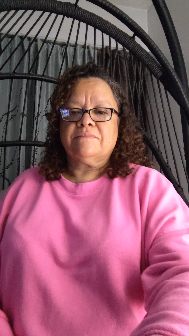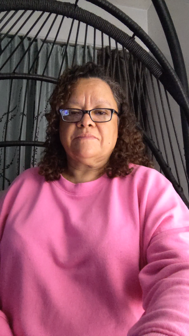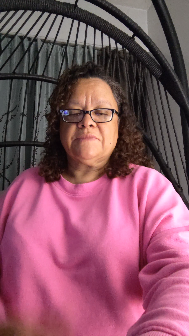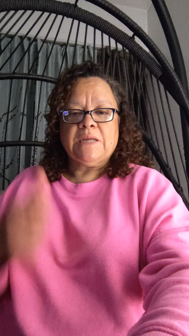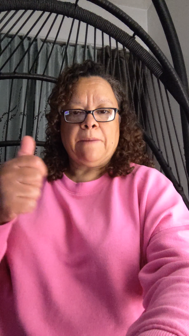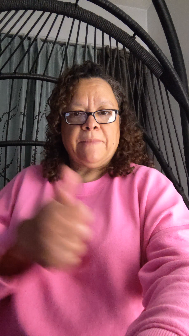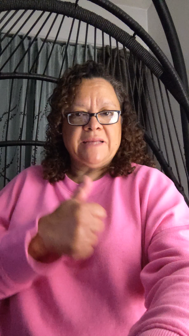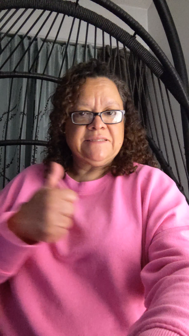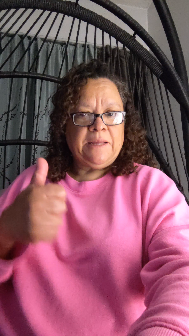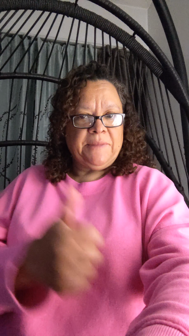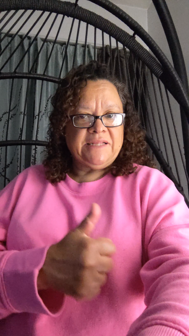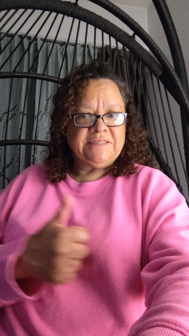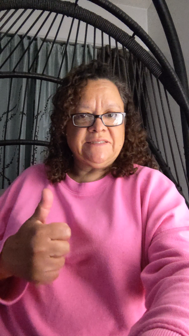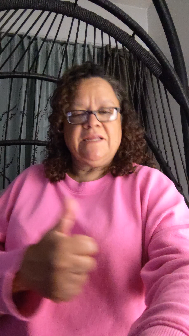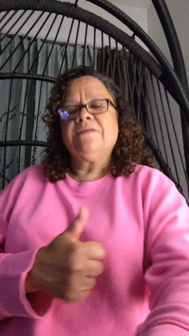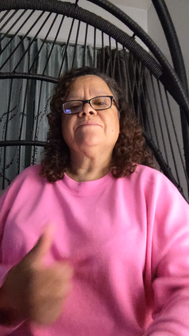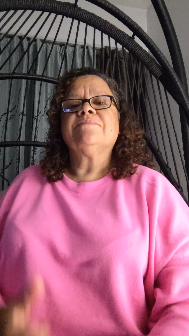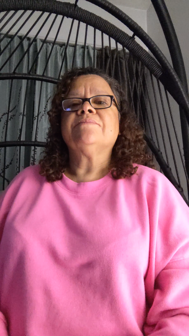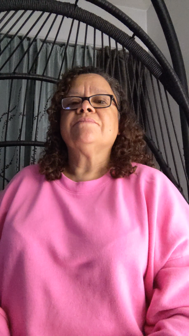basement